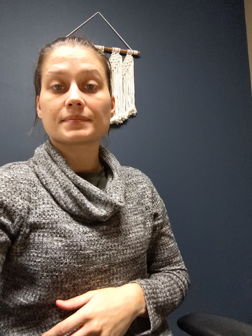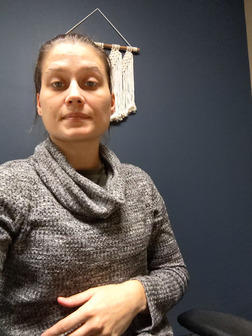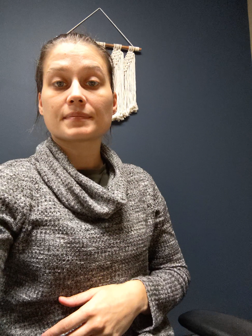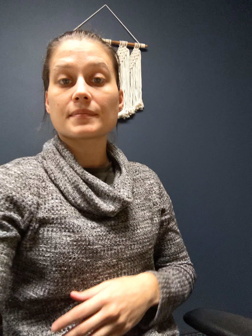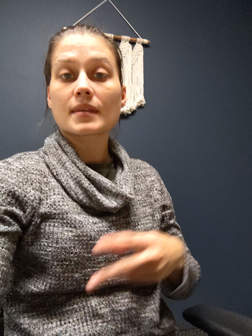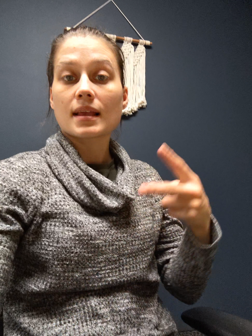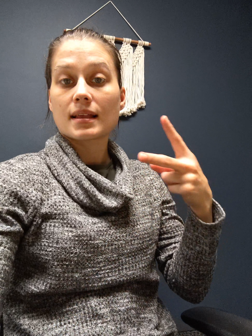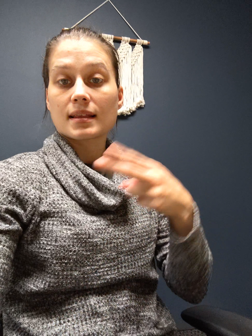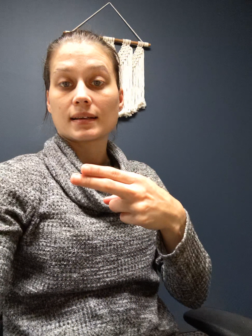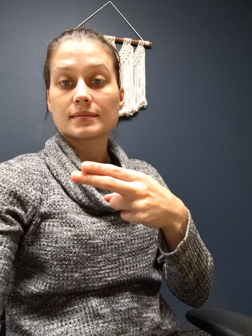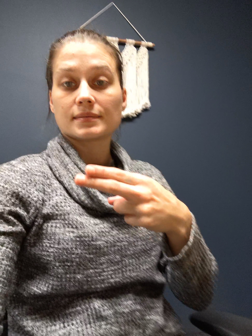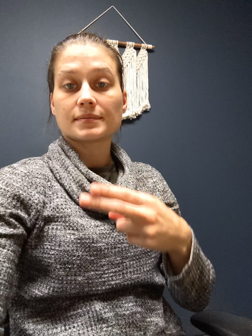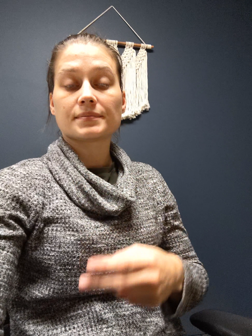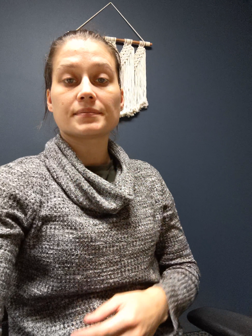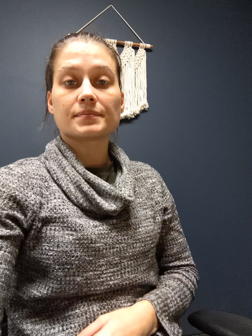cut